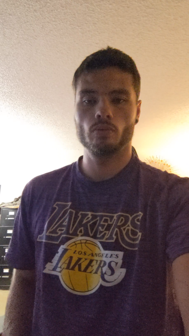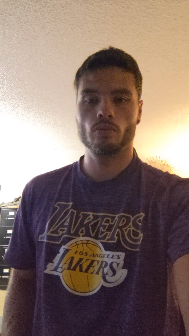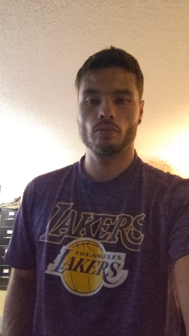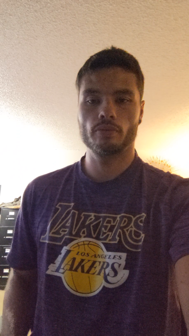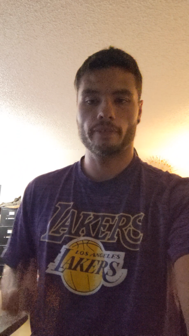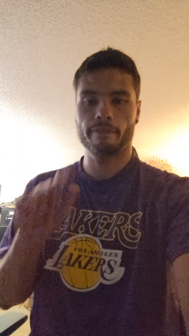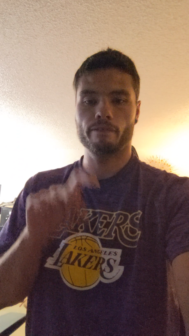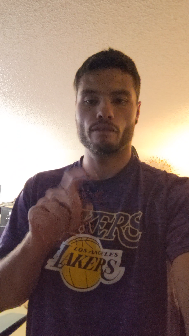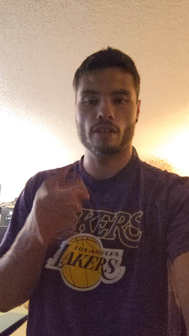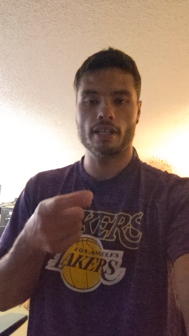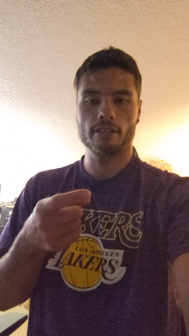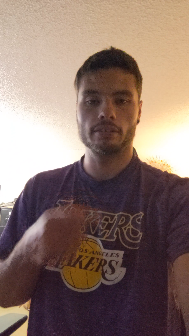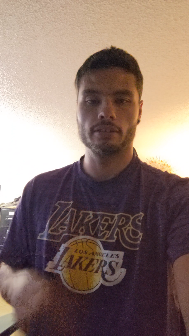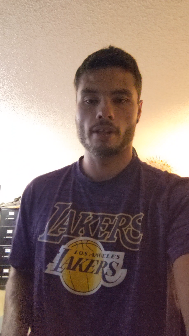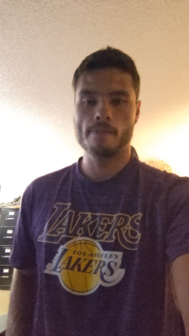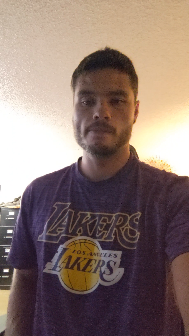friend